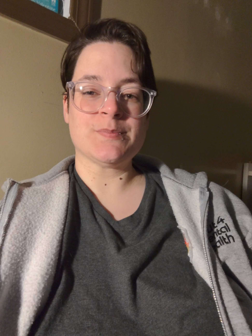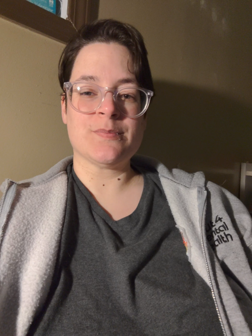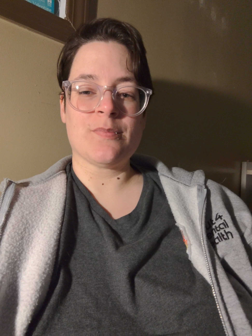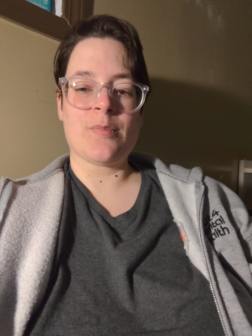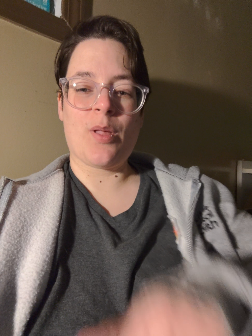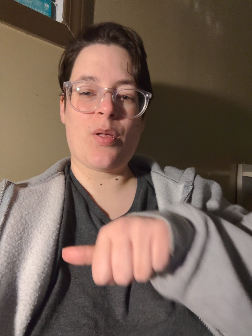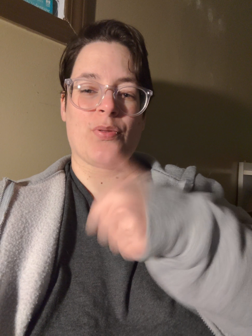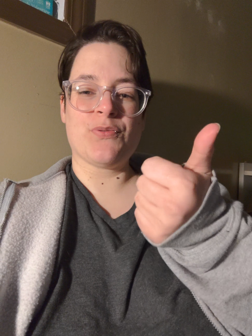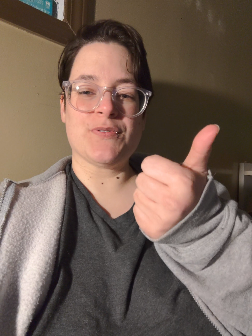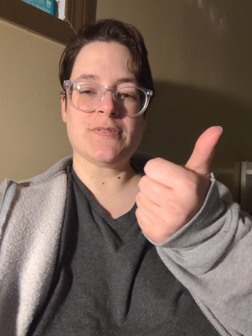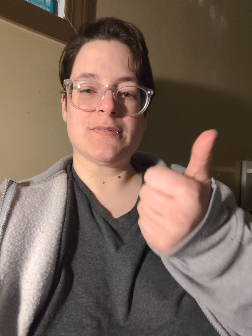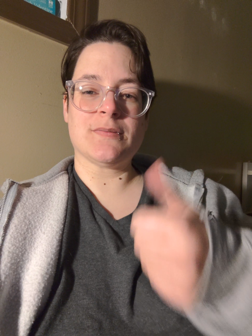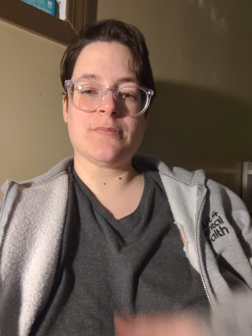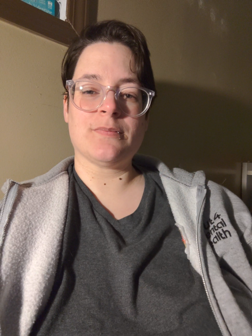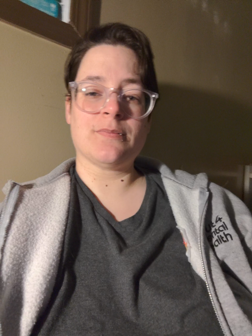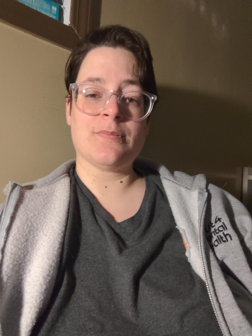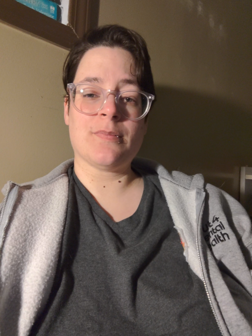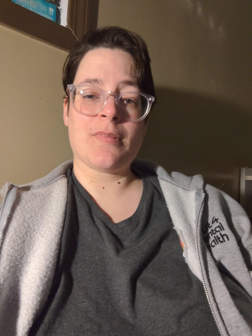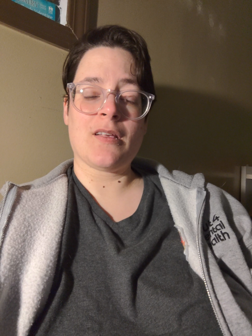another